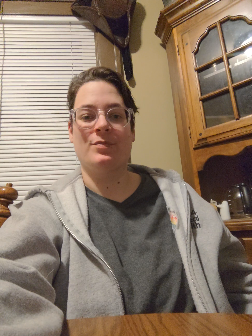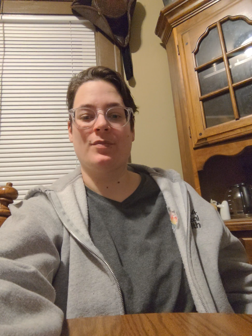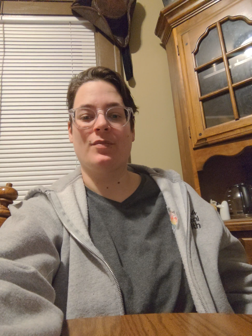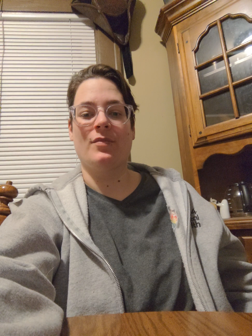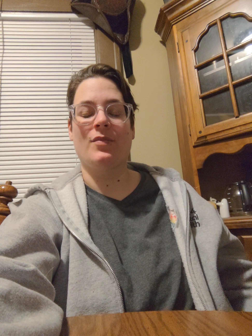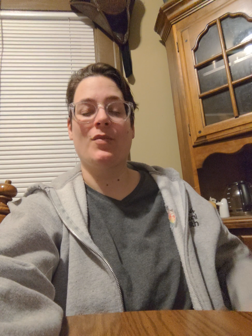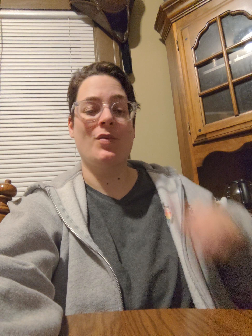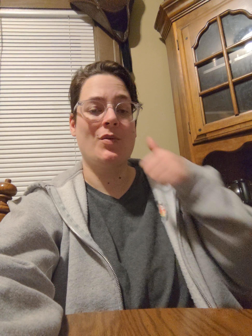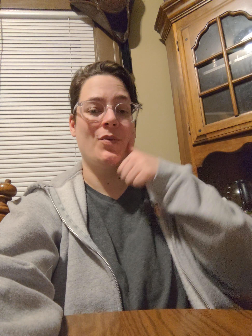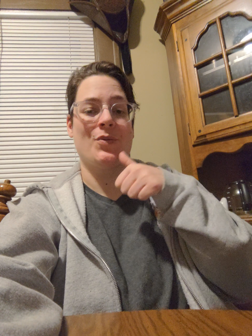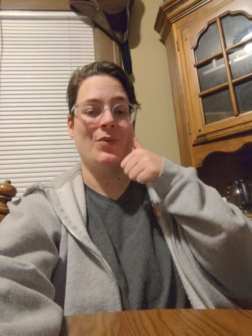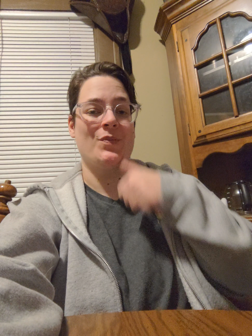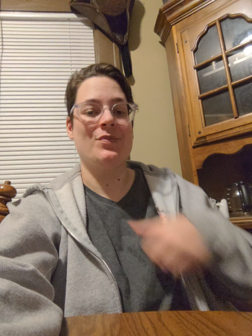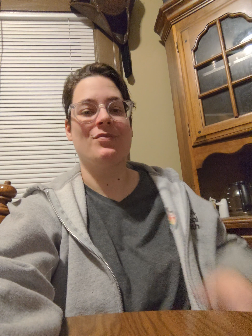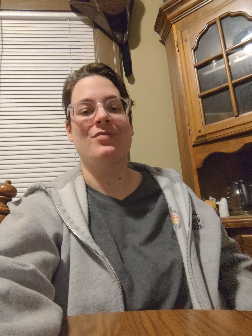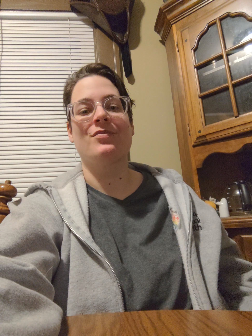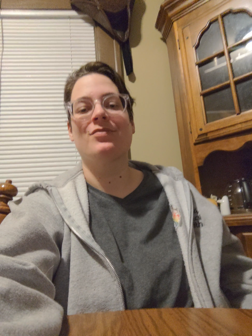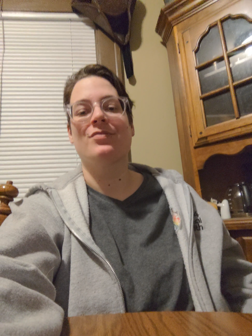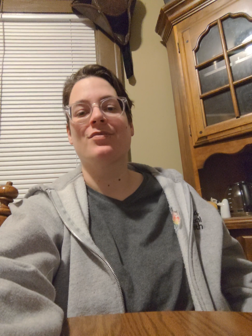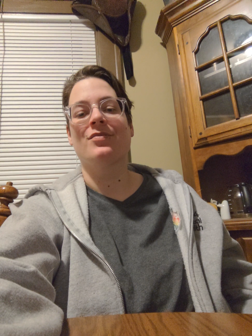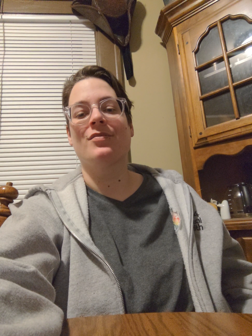girl